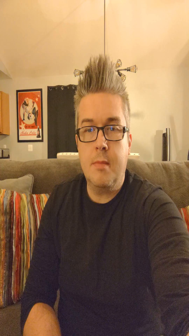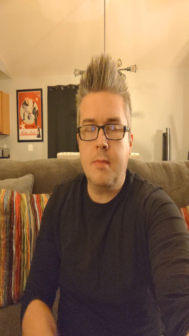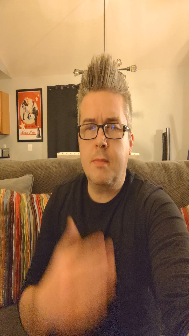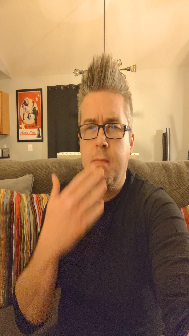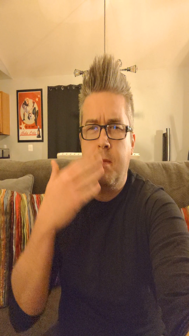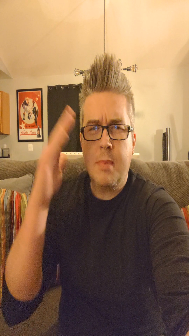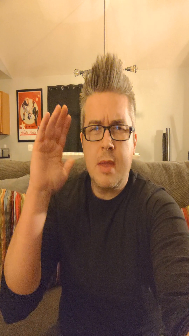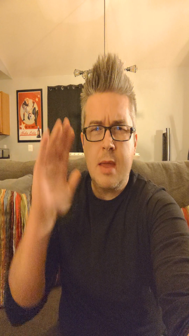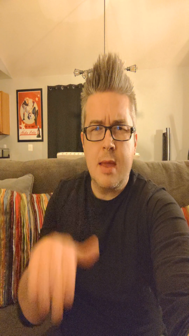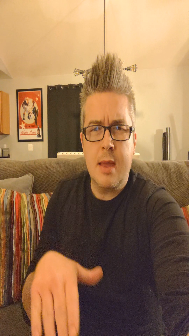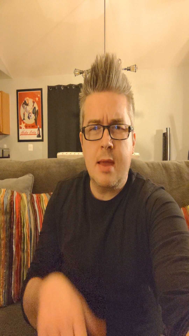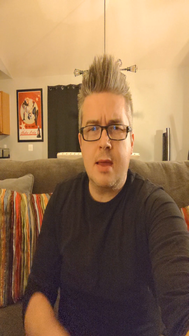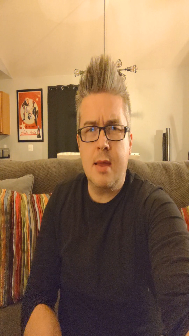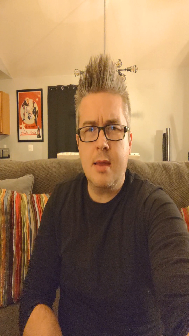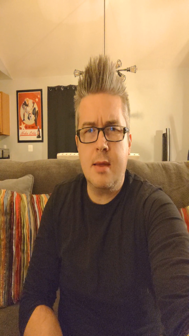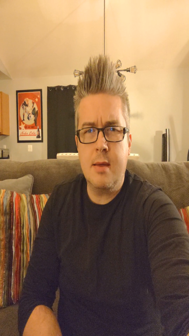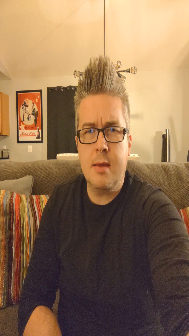bad